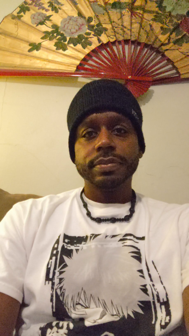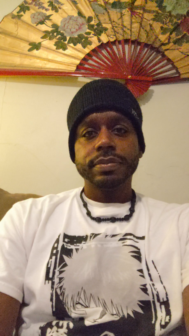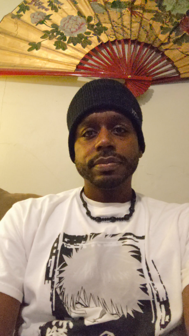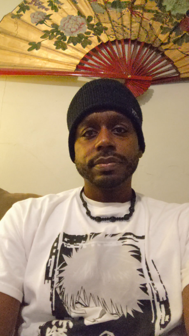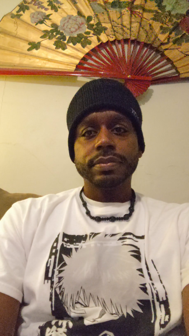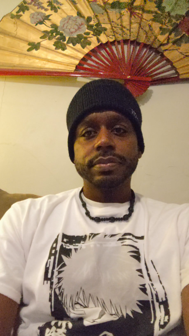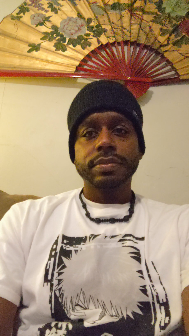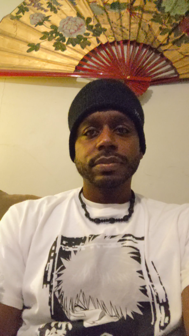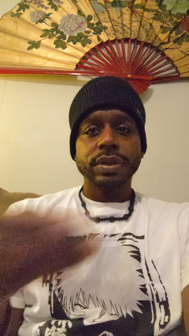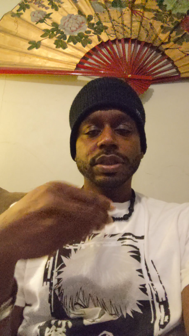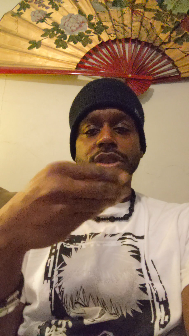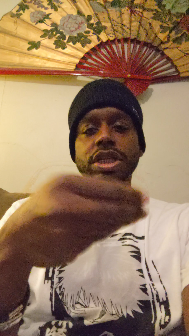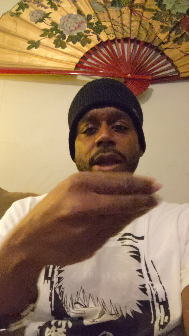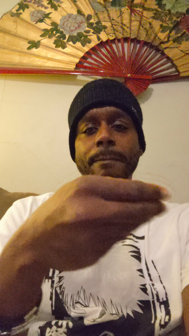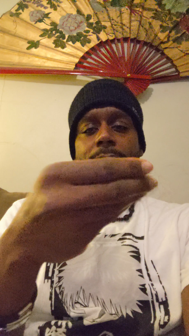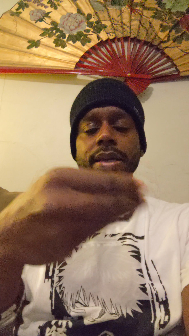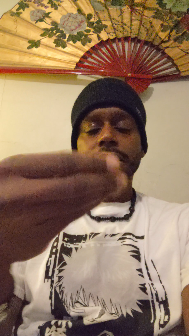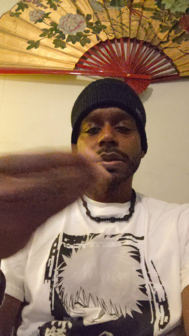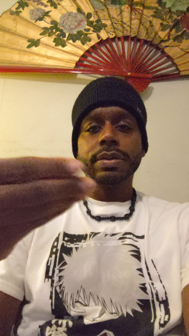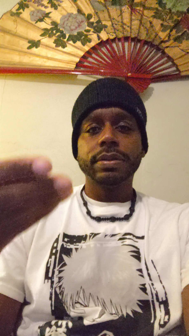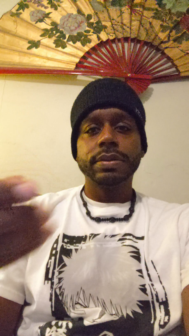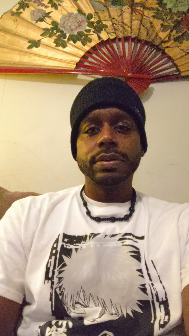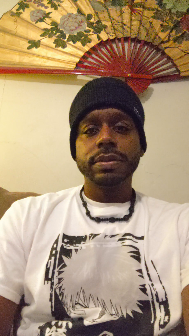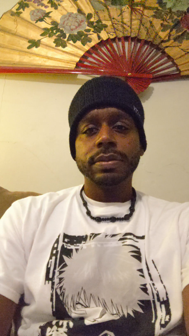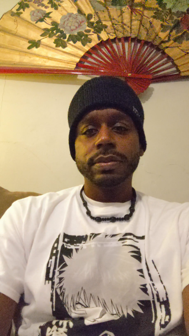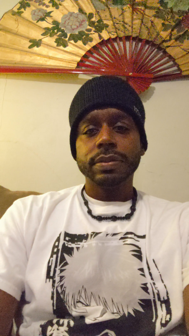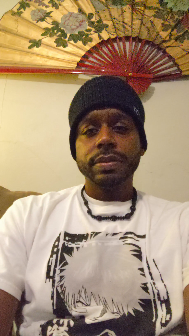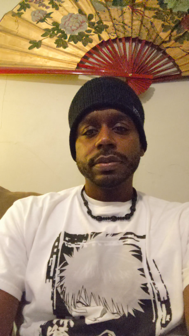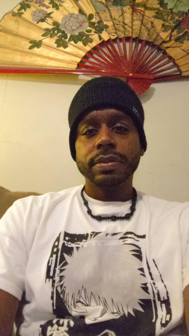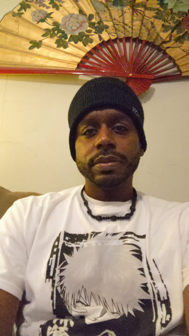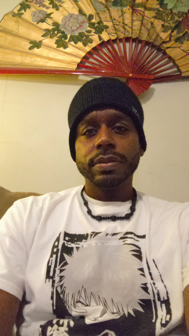shopping